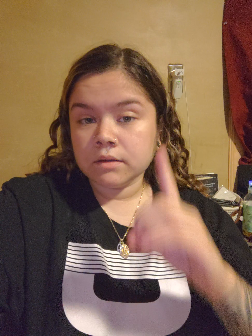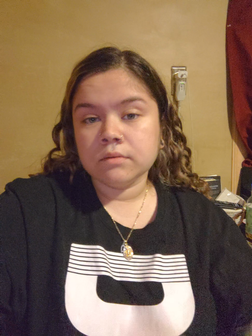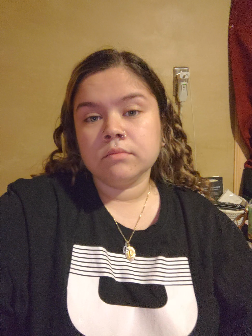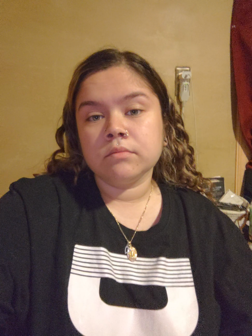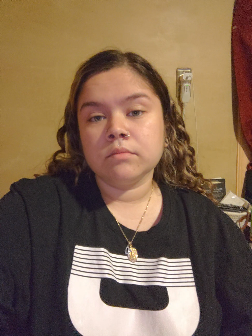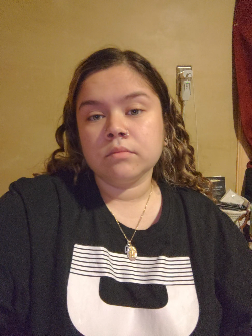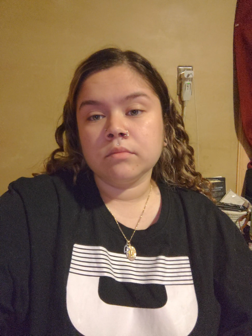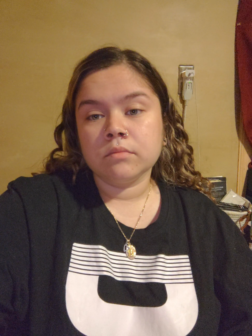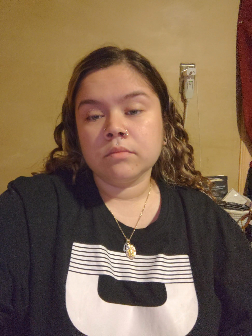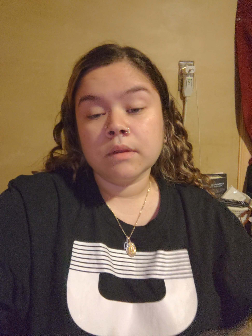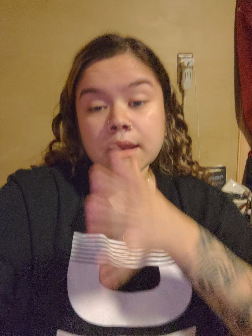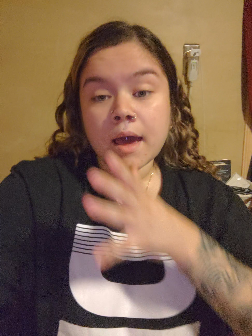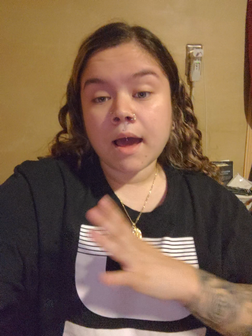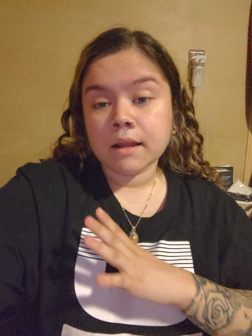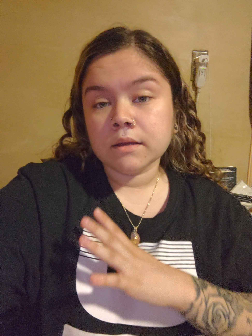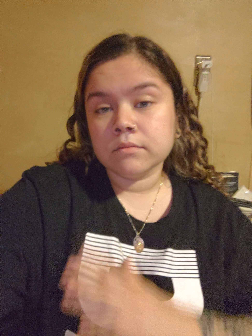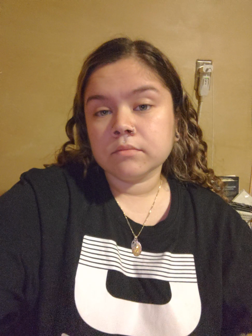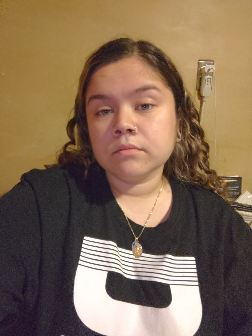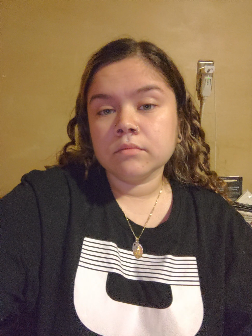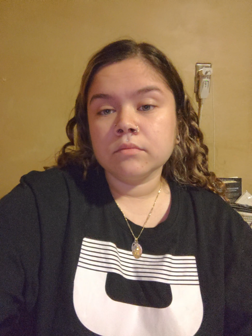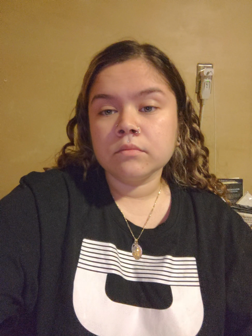lady